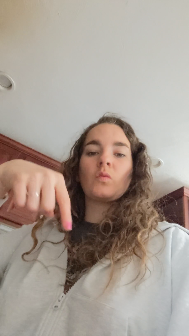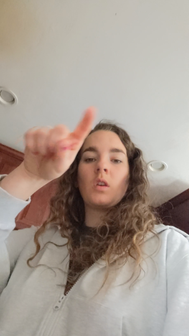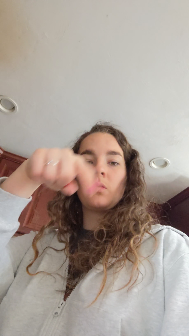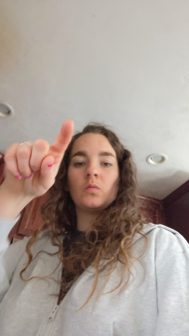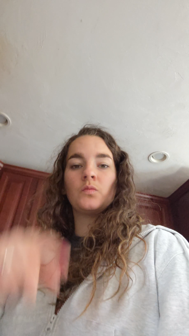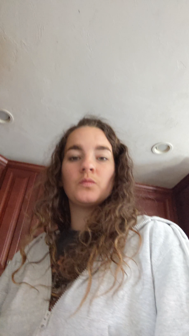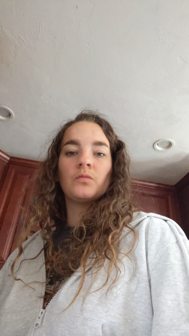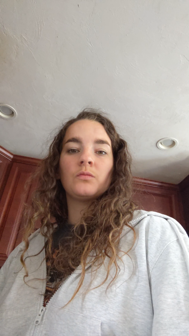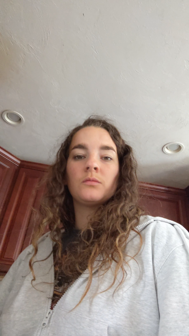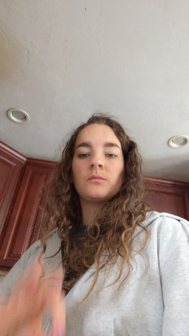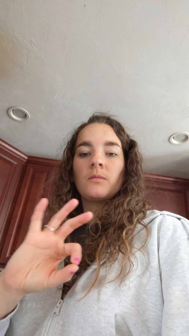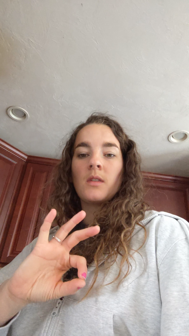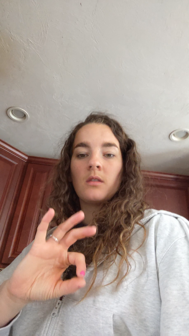button